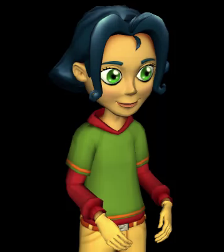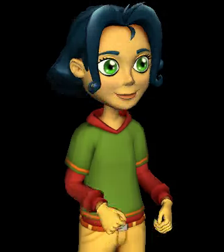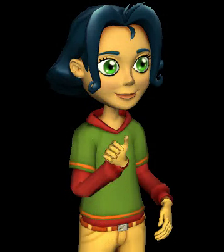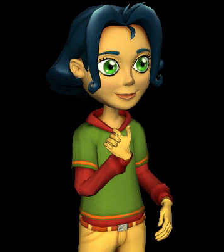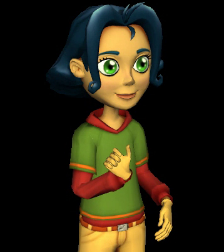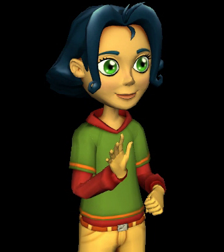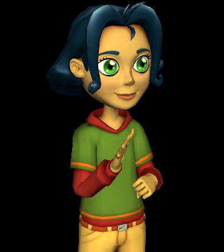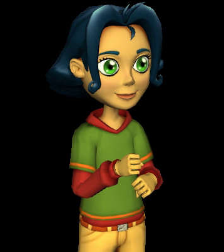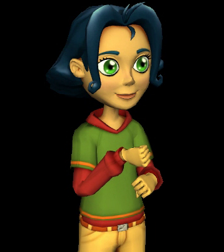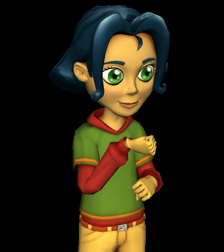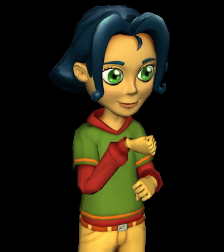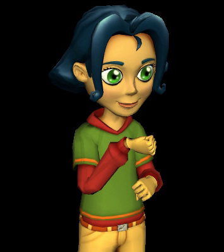فائز